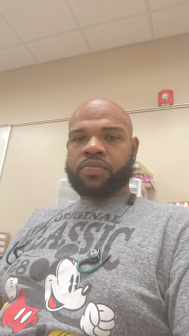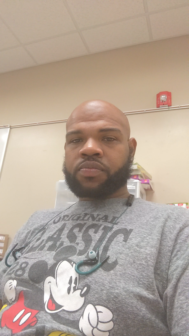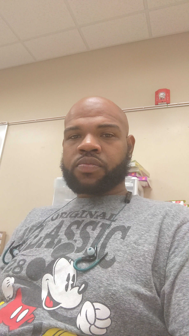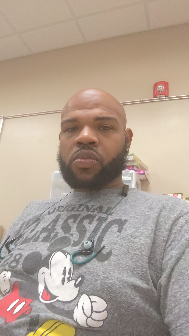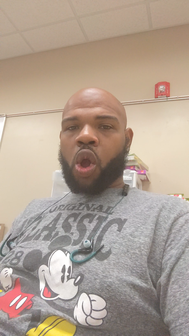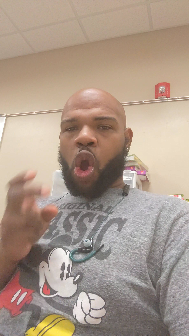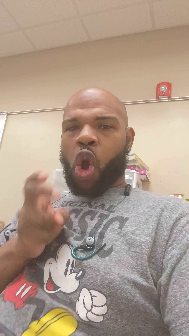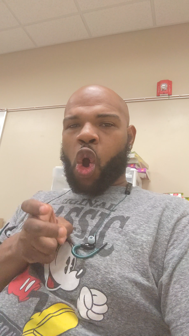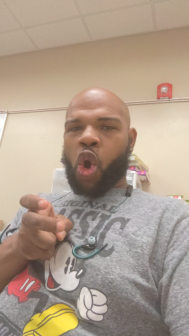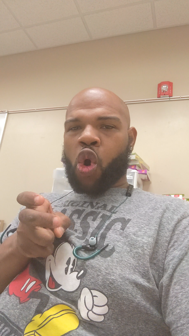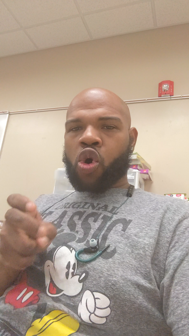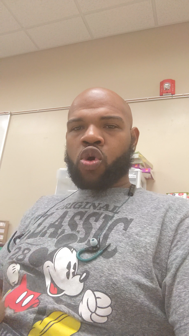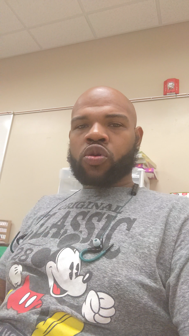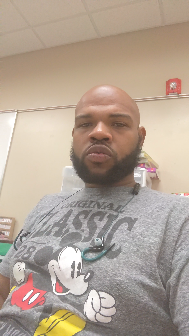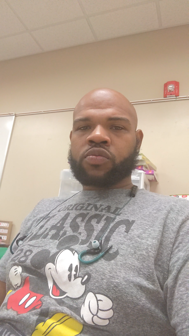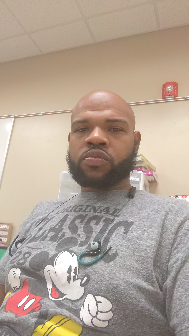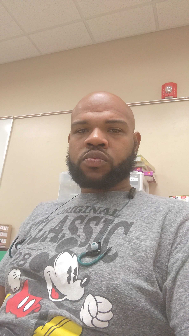hard